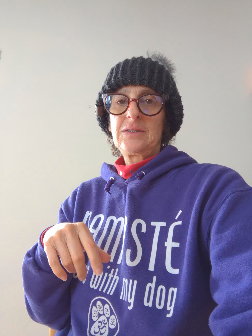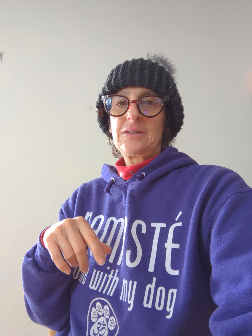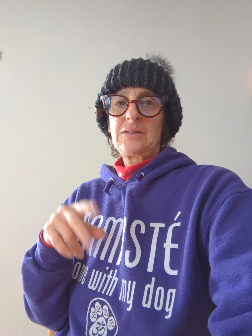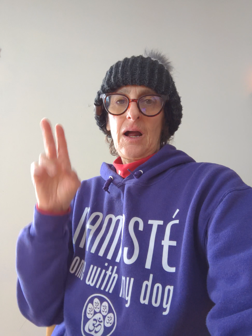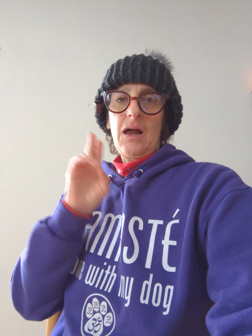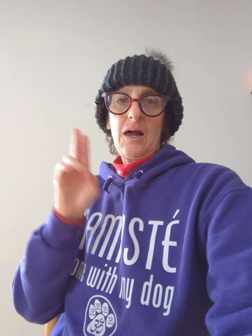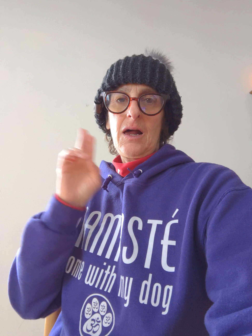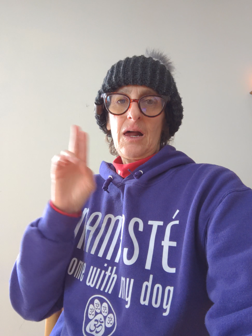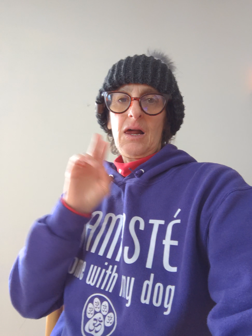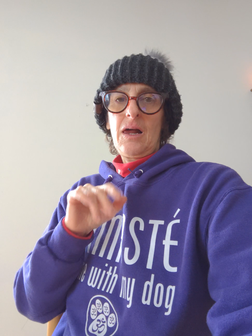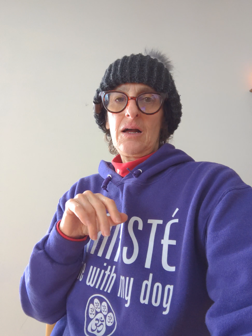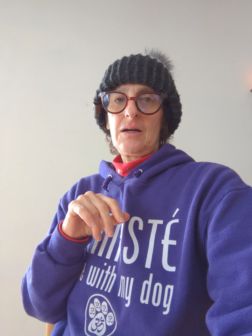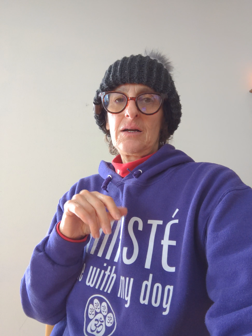uncle